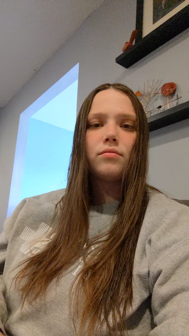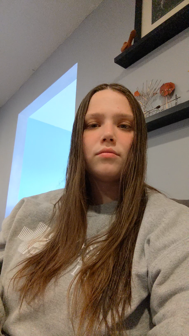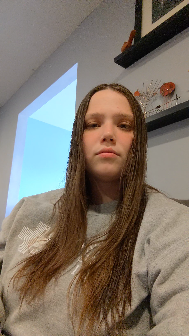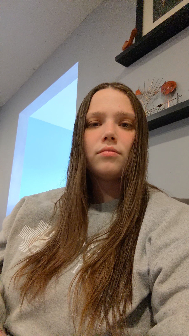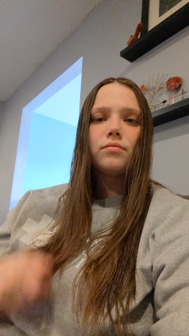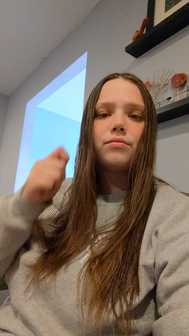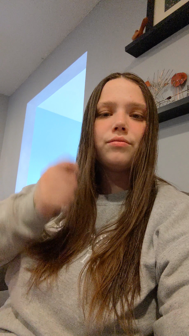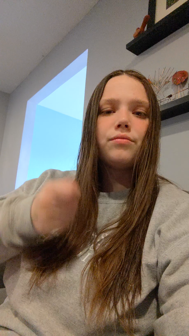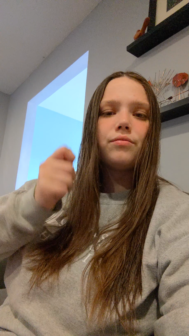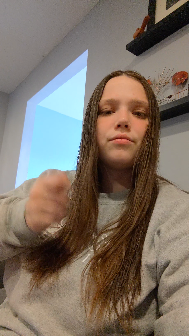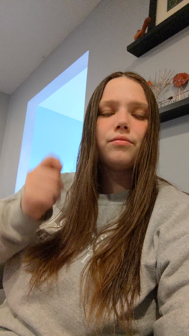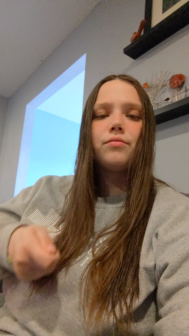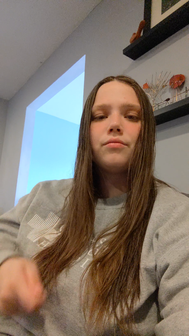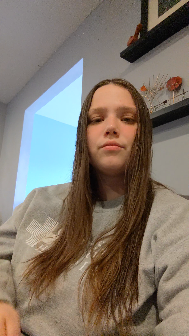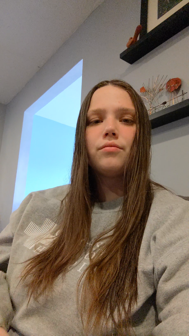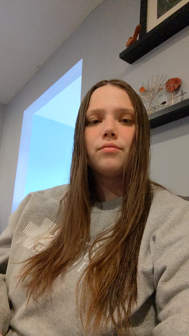hammer